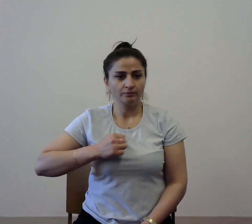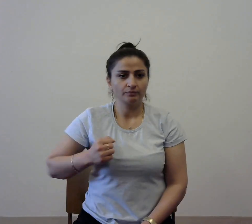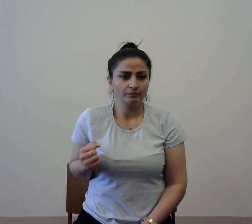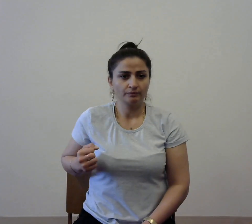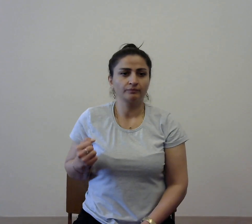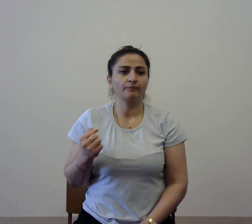dost